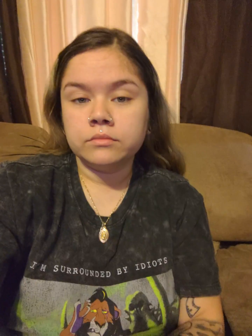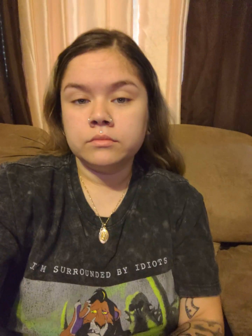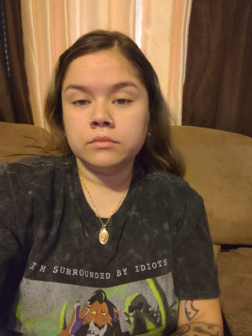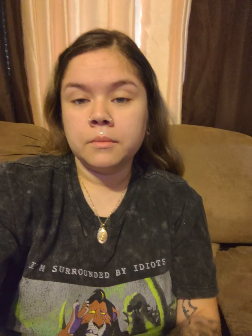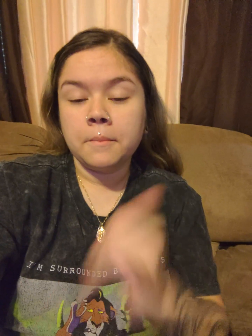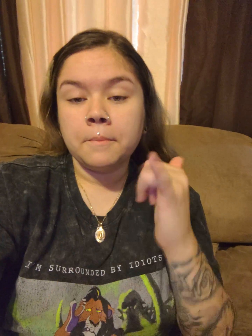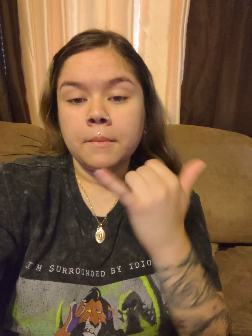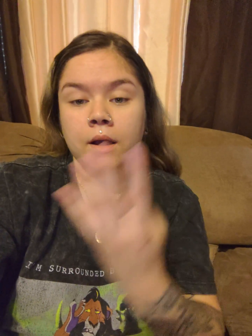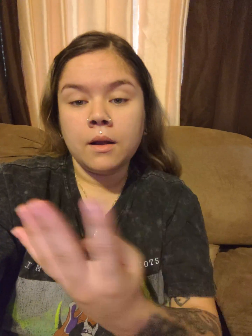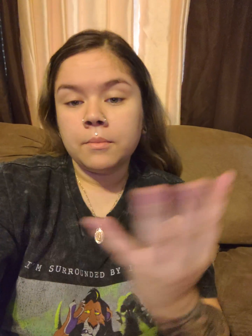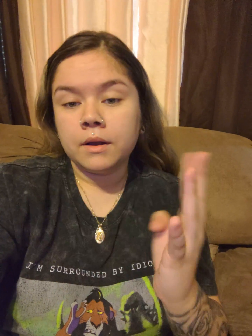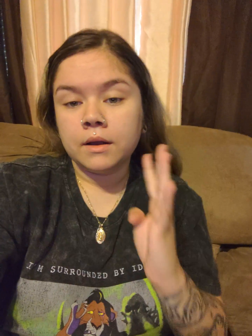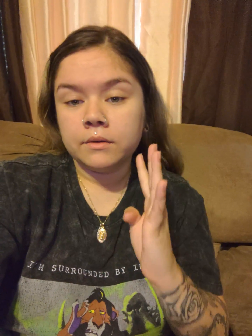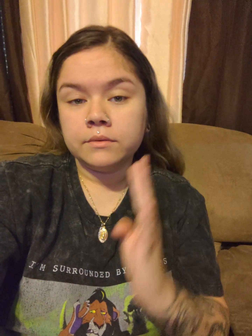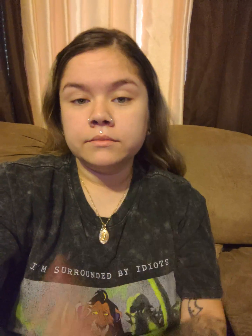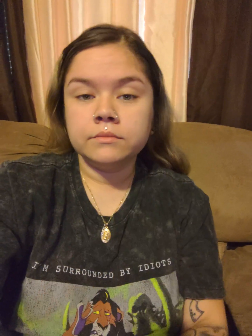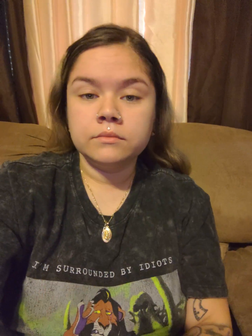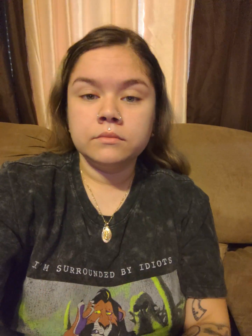playpen